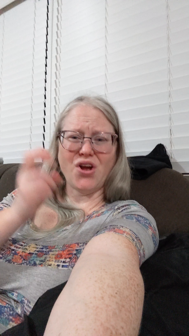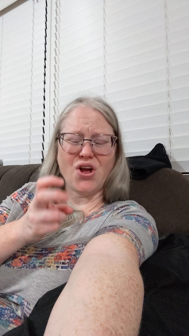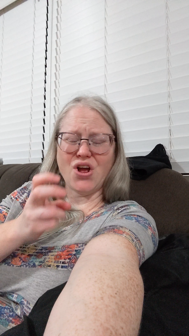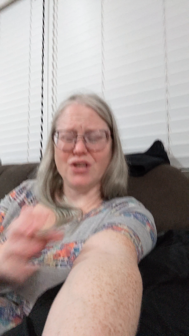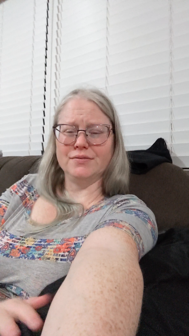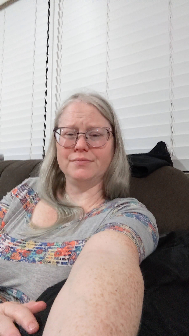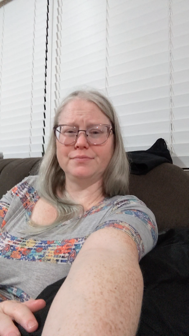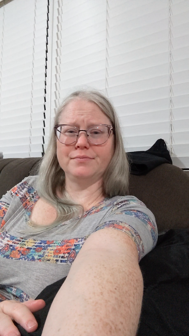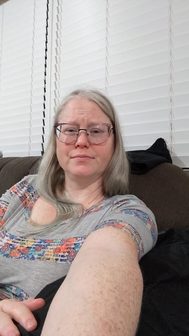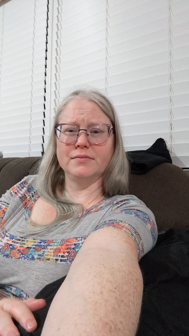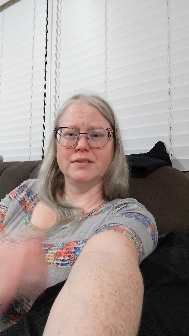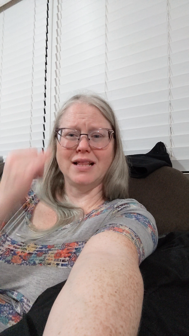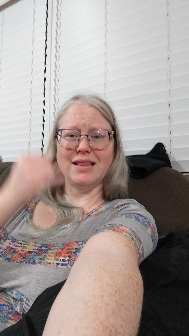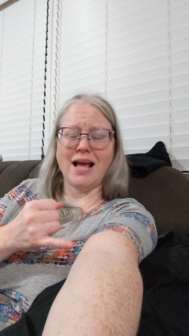last